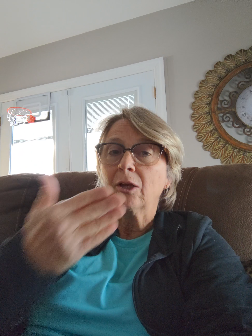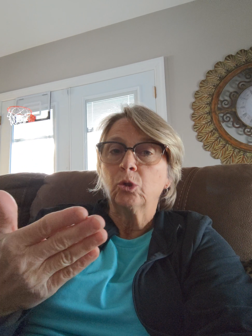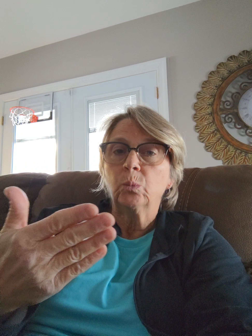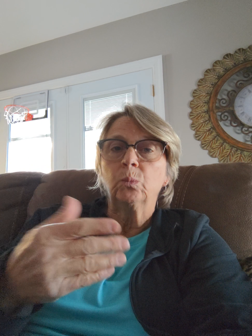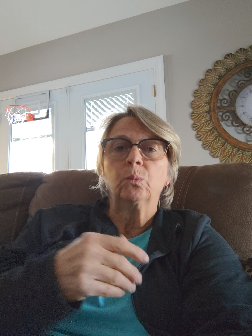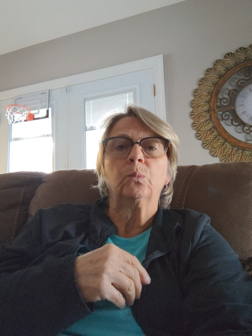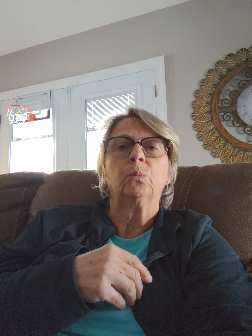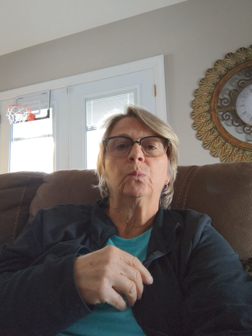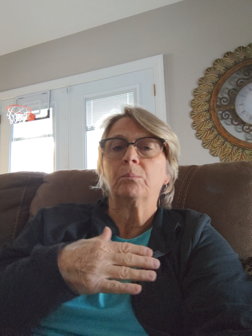thank you